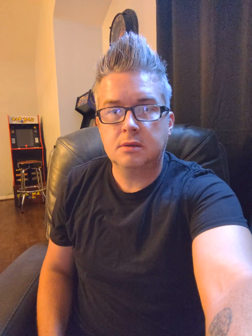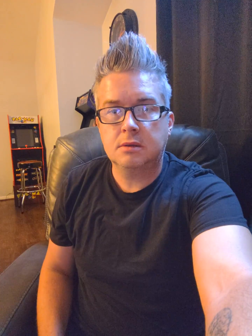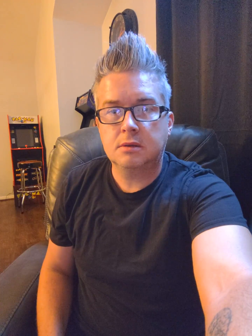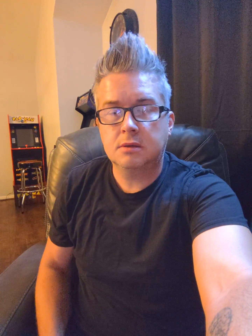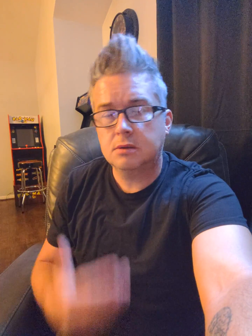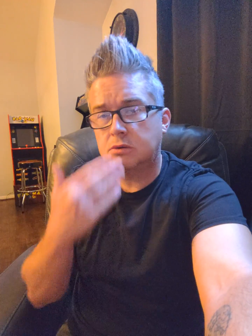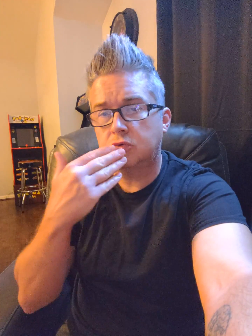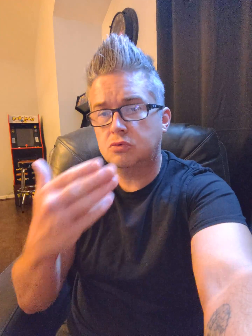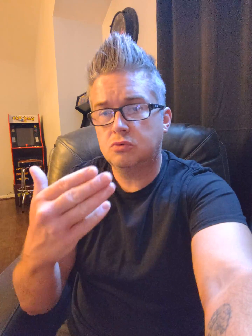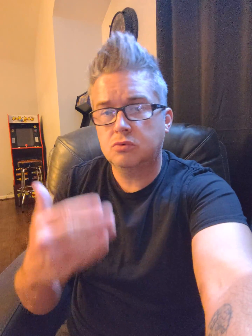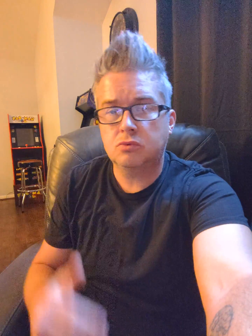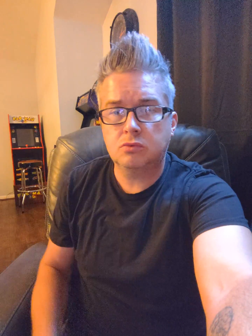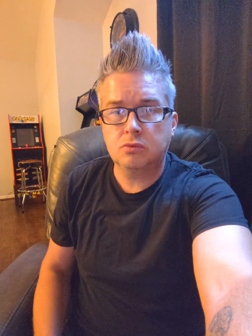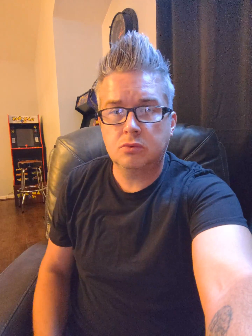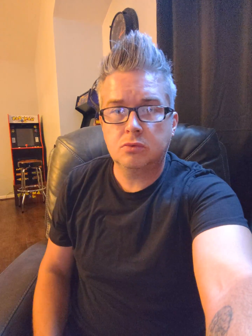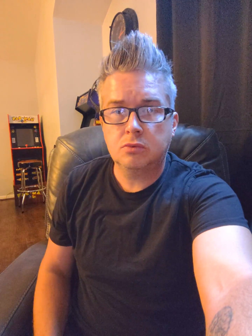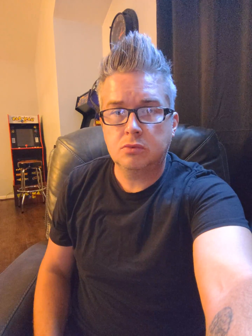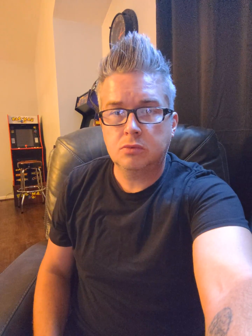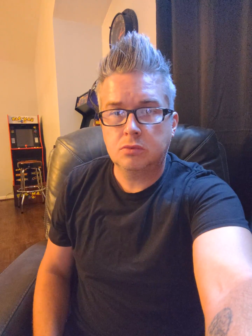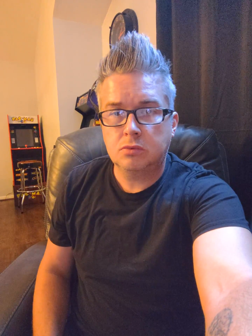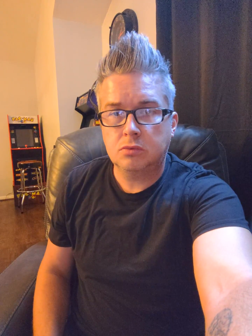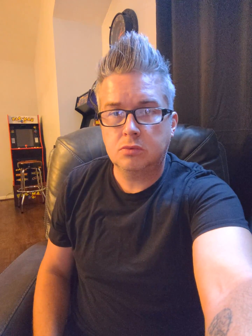good